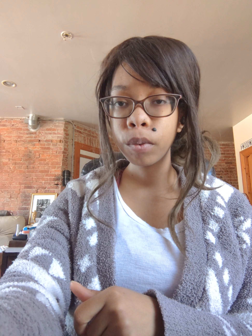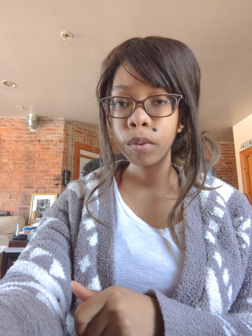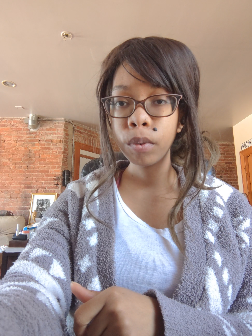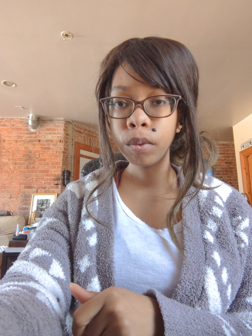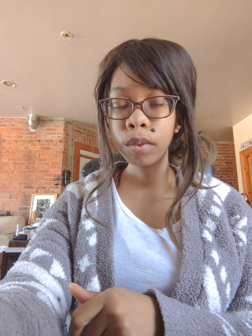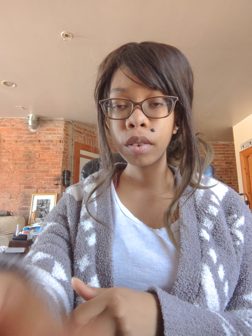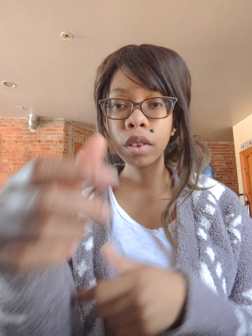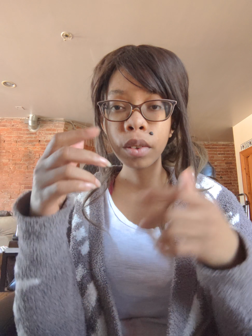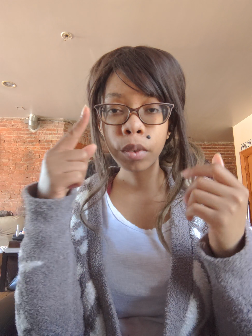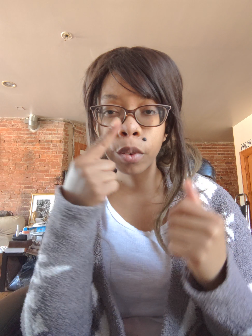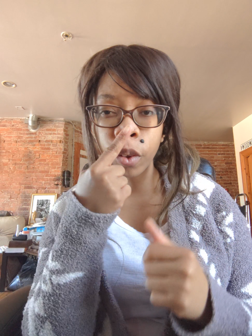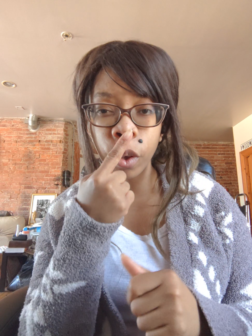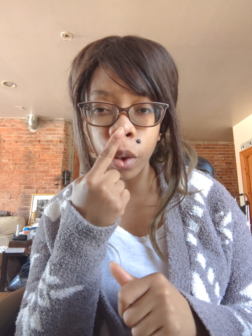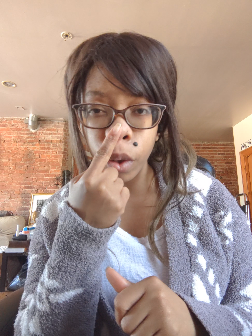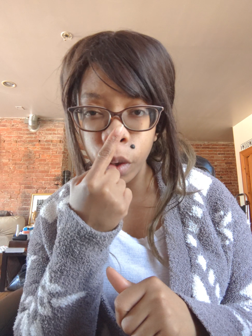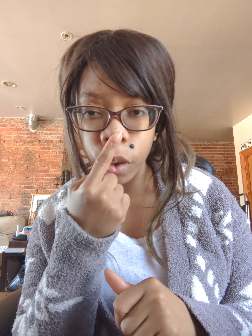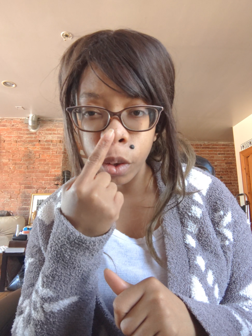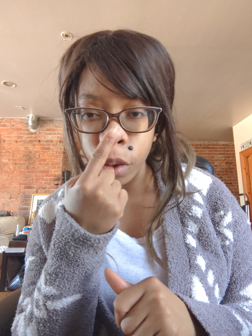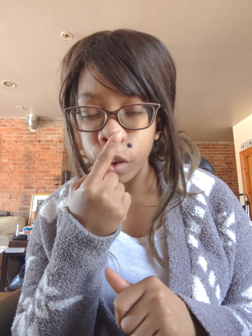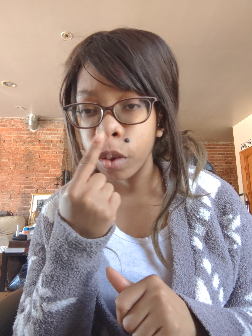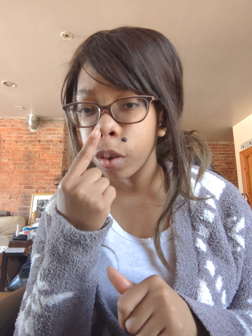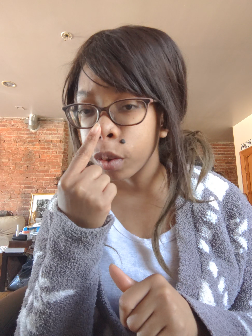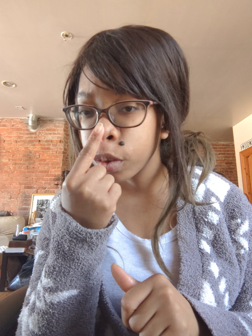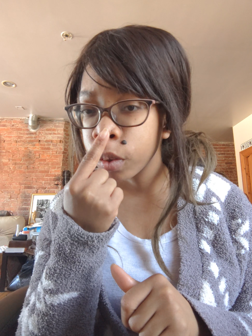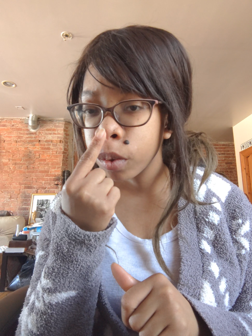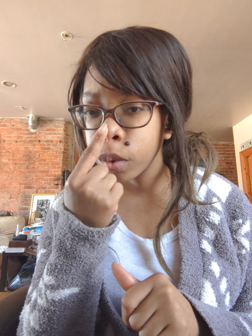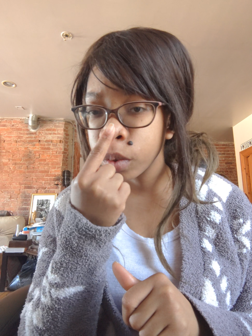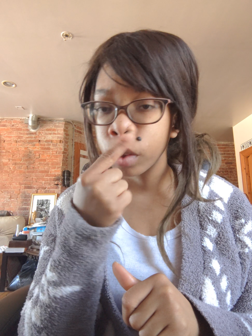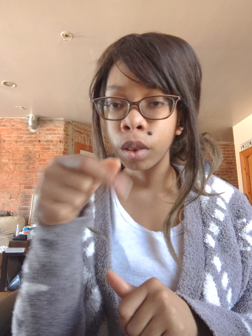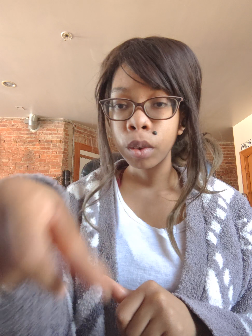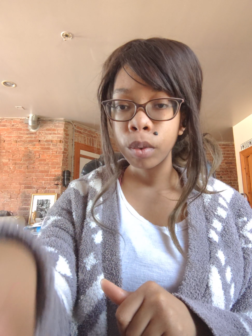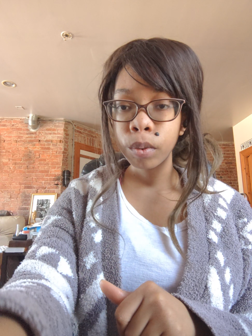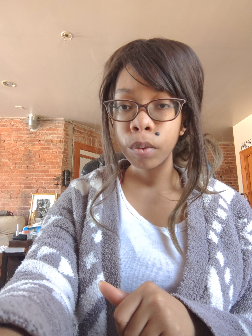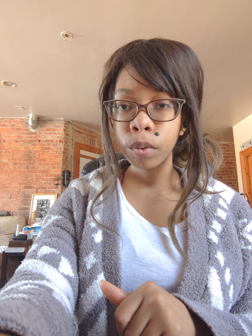nose